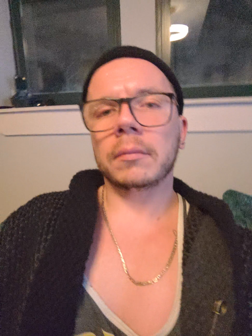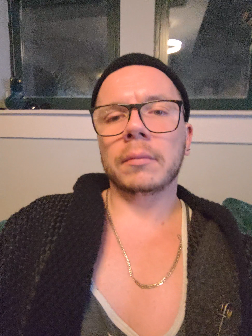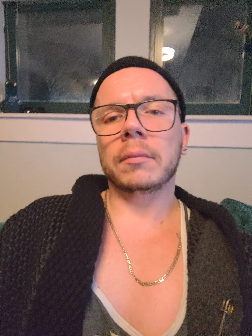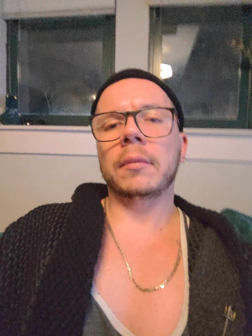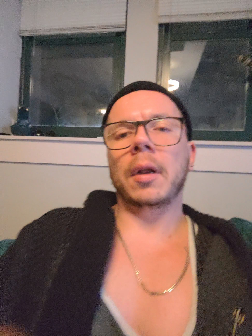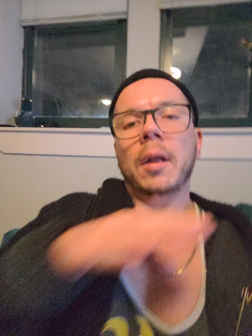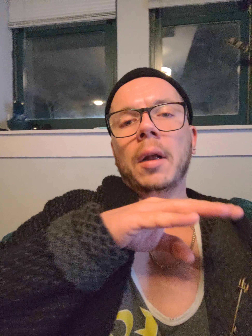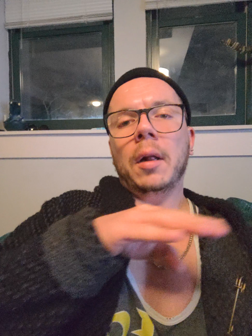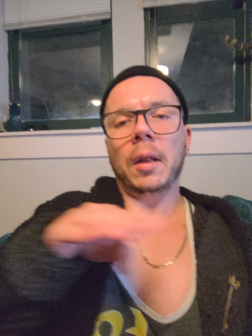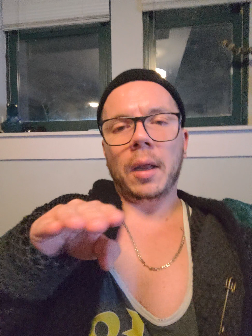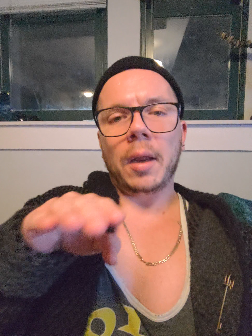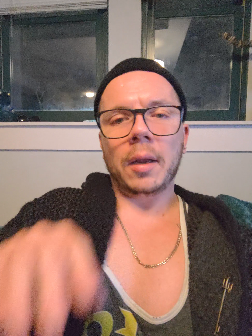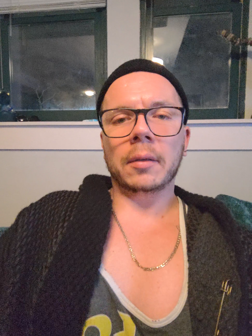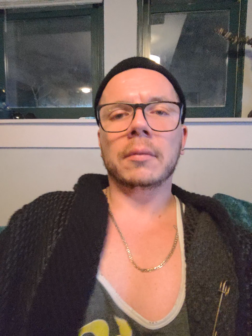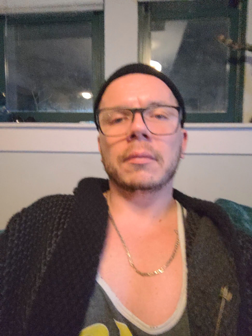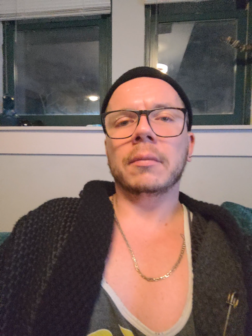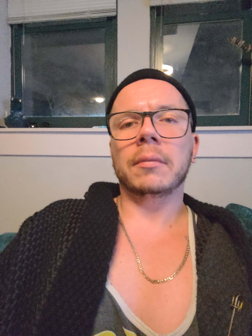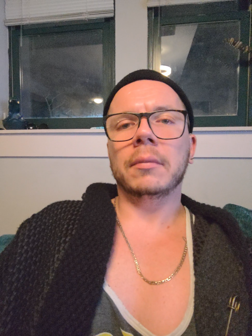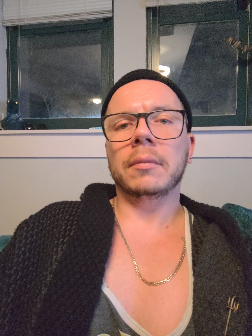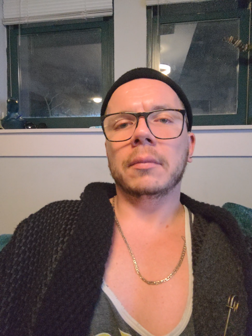clean